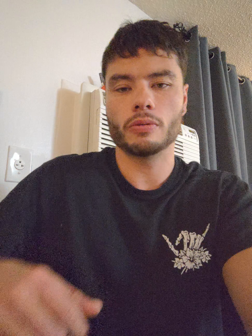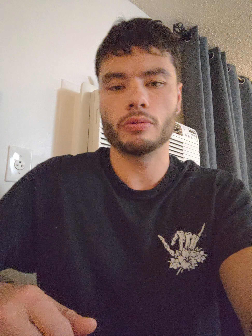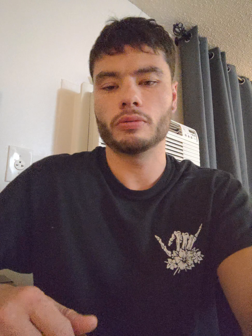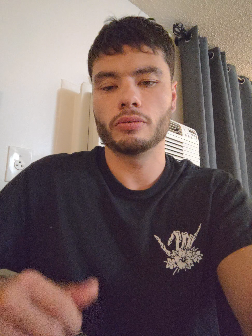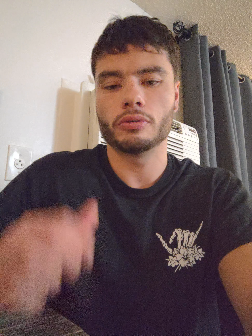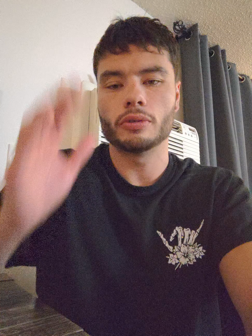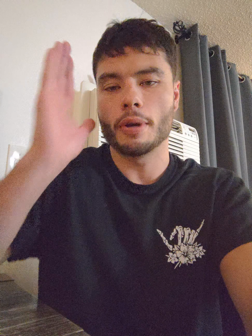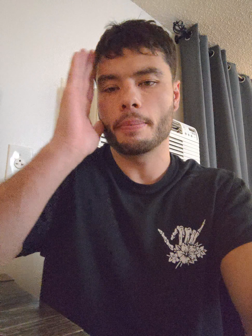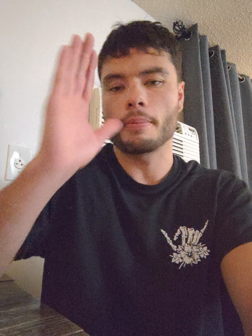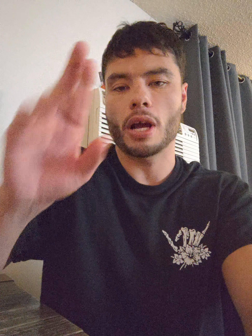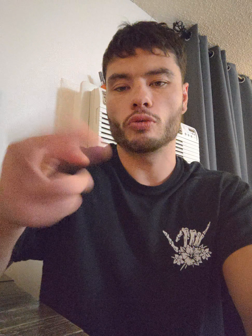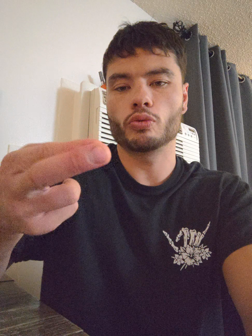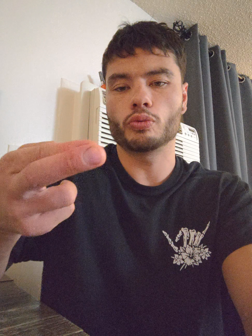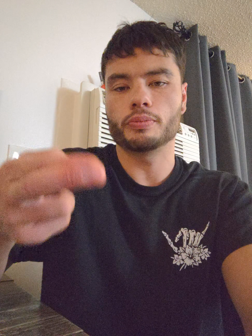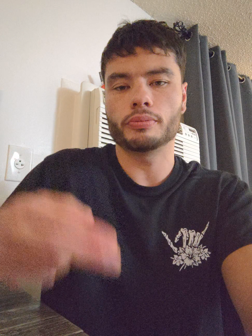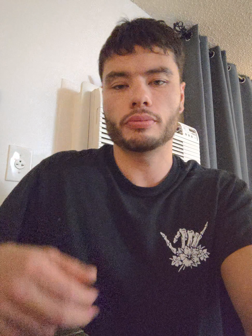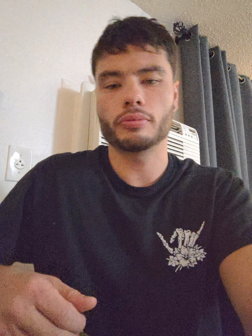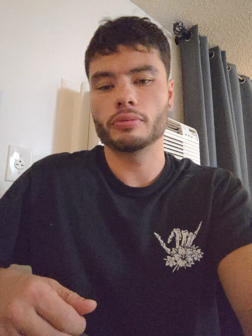bedroom